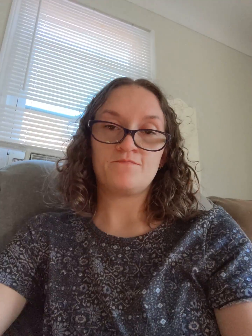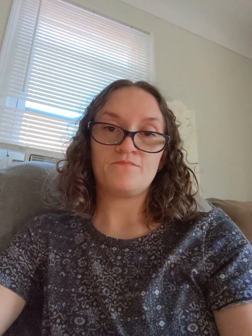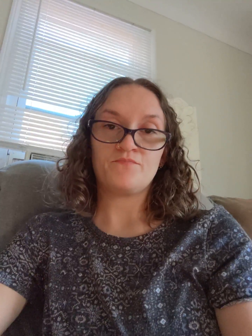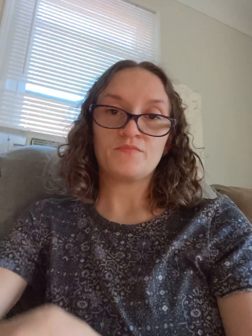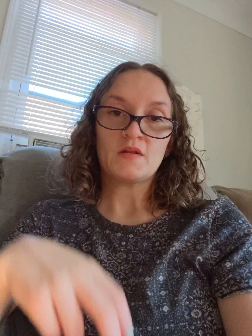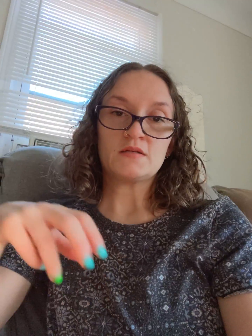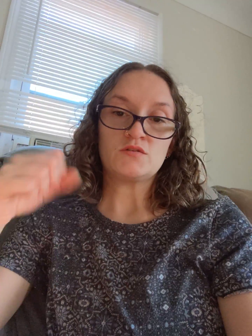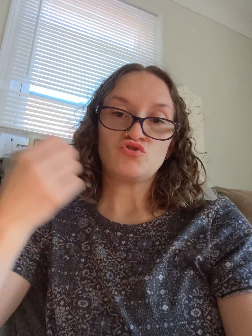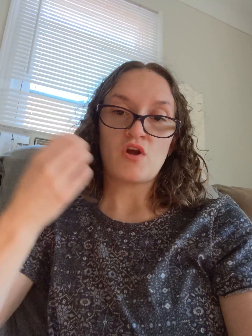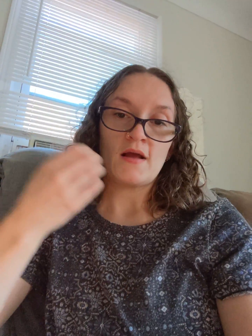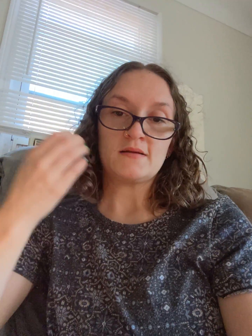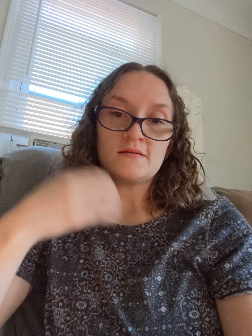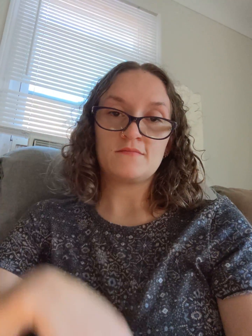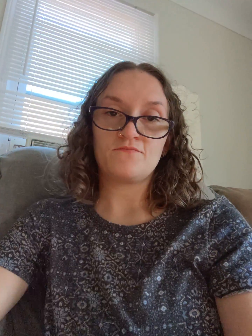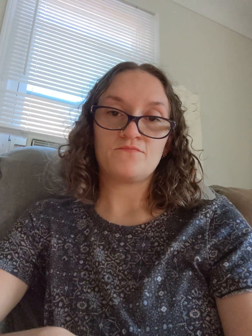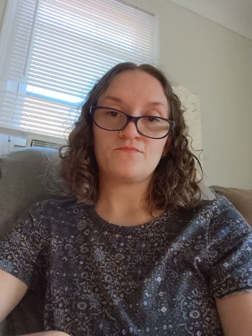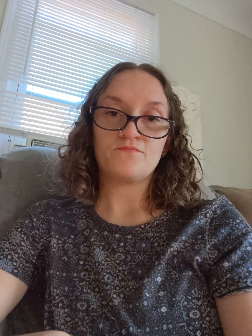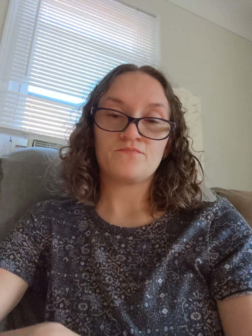shake